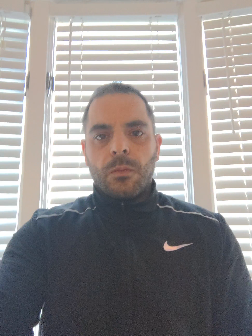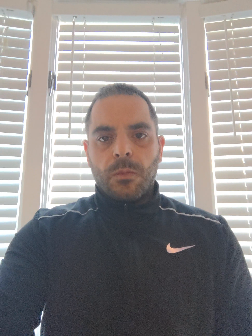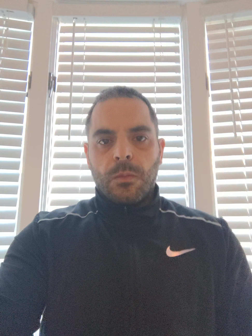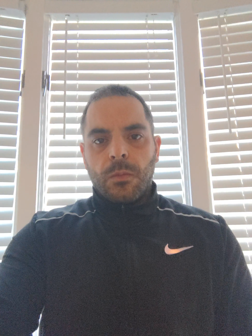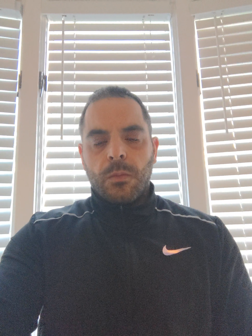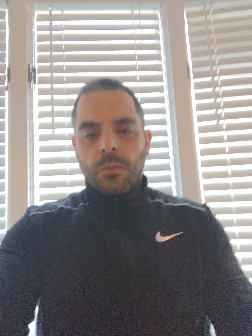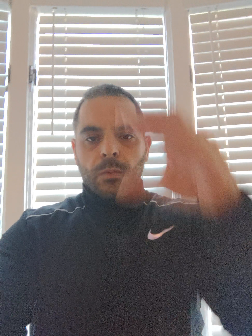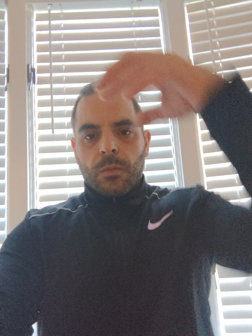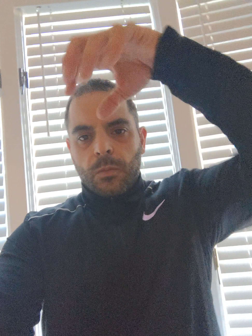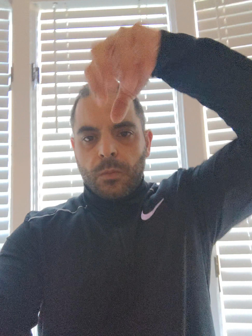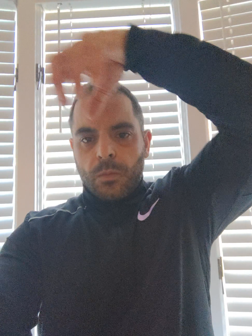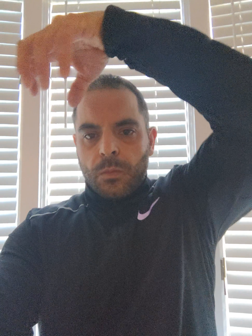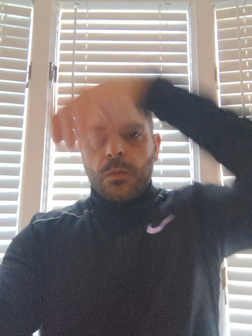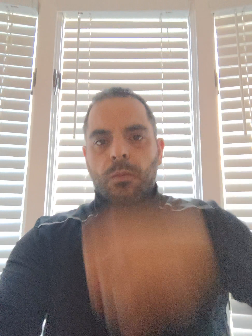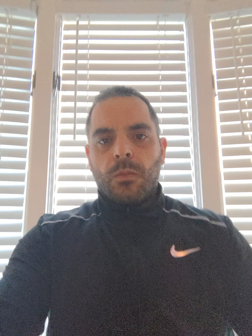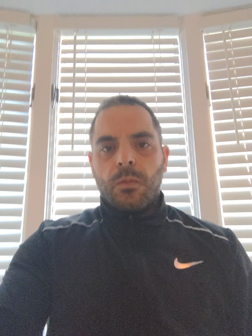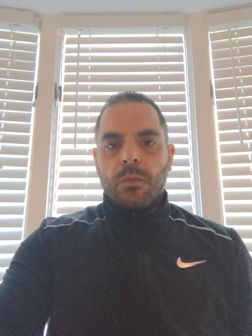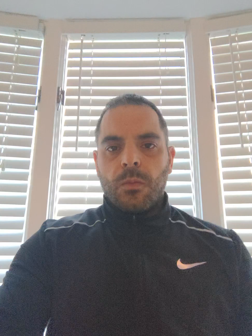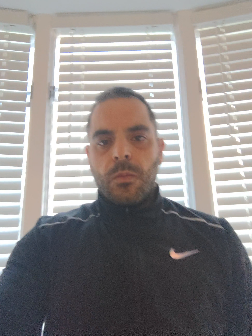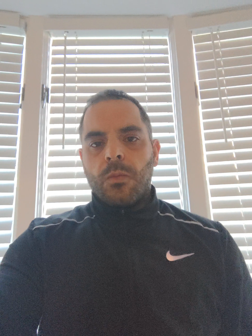cloud